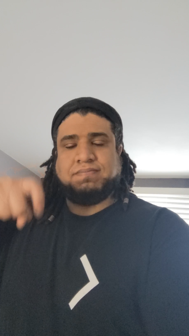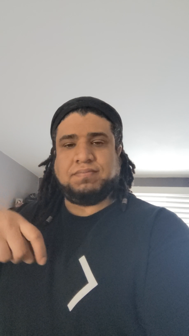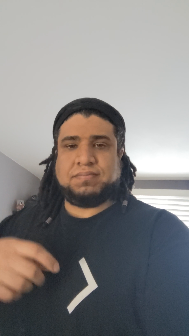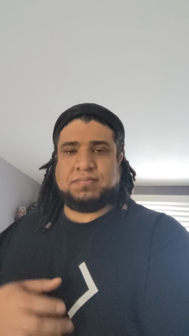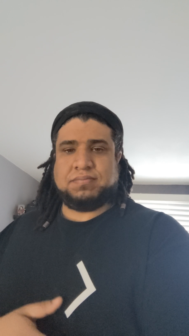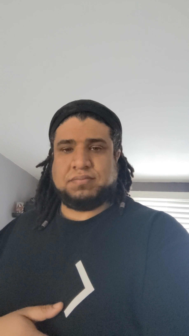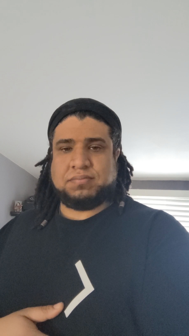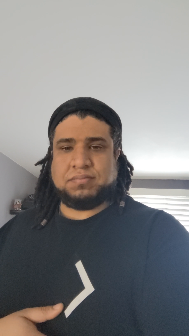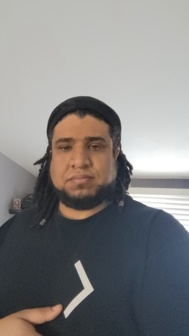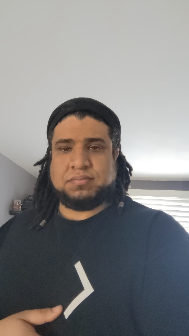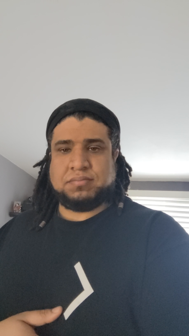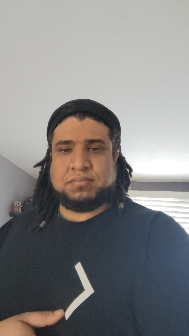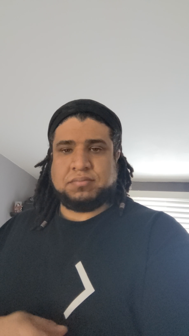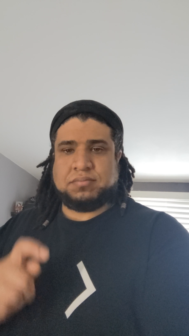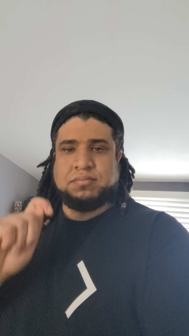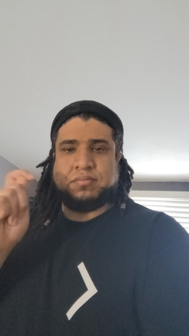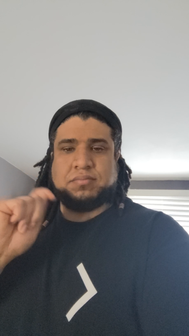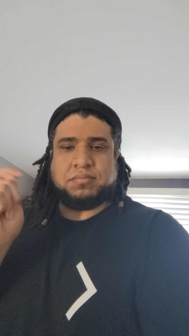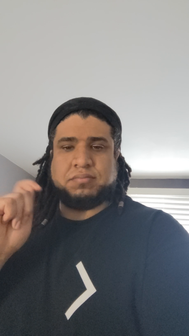bathroom